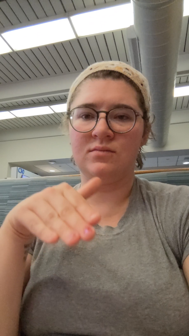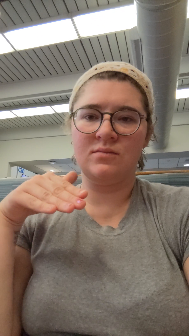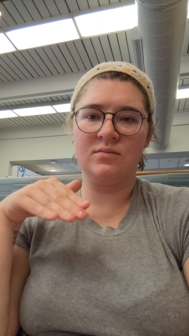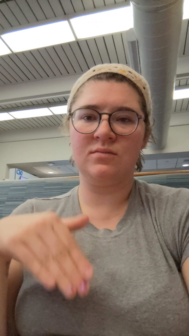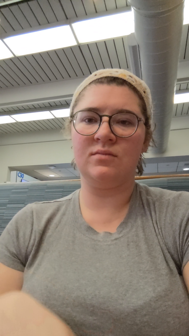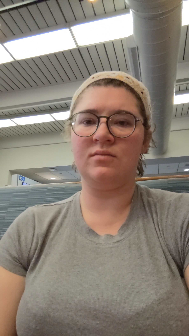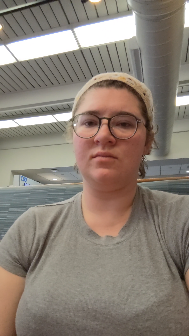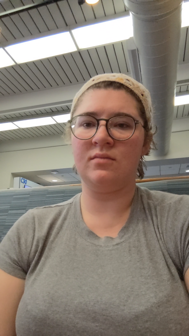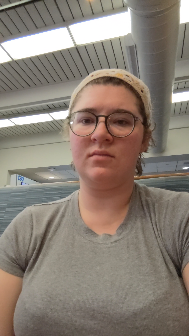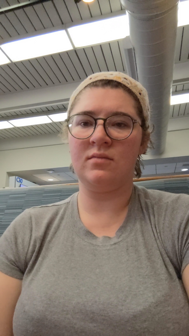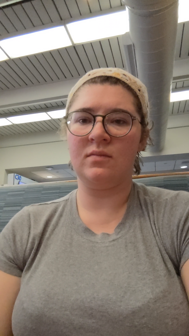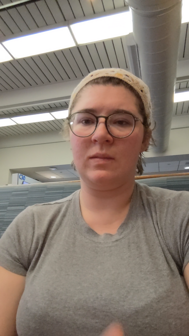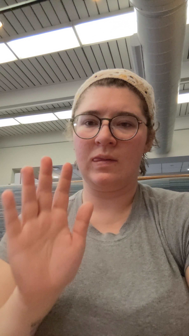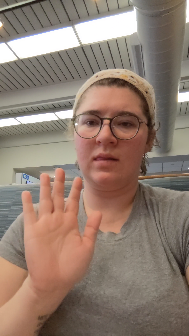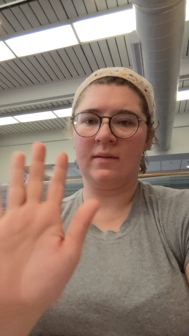push